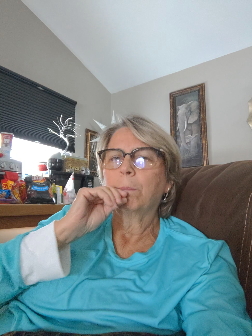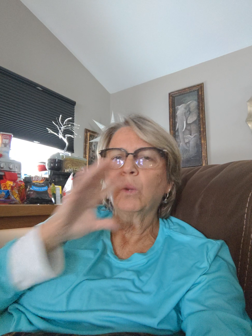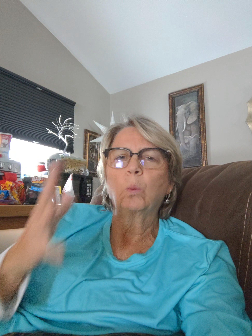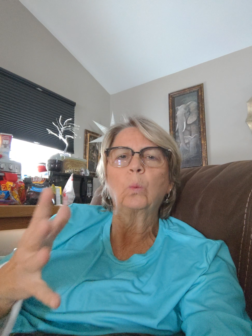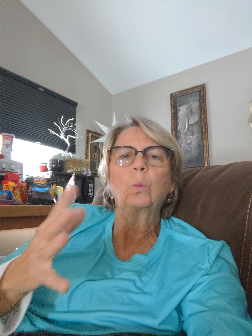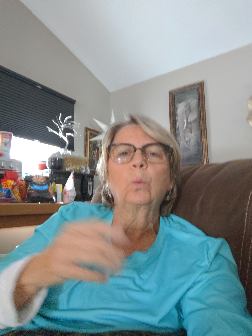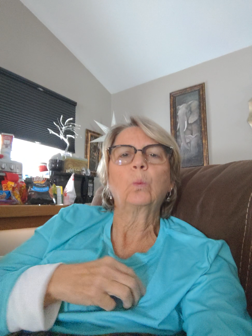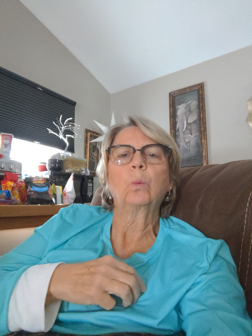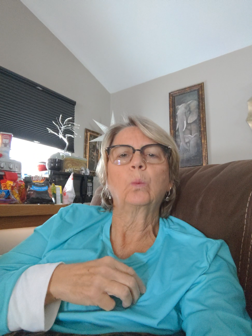balloon